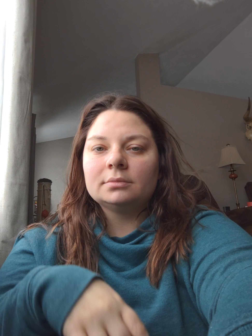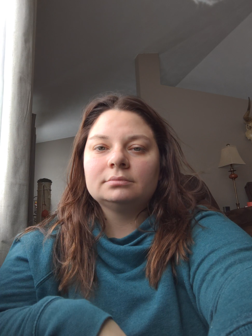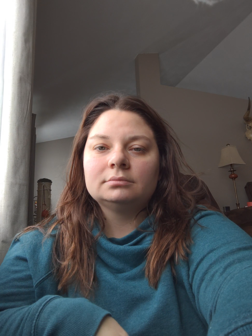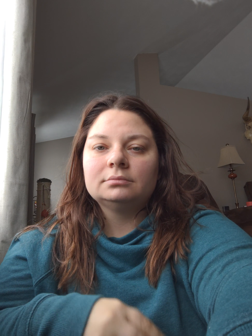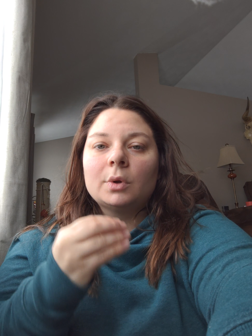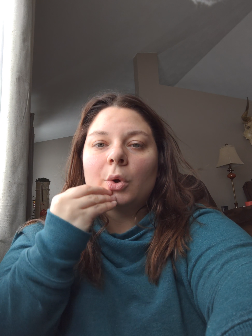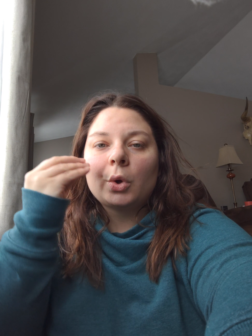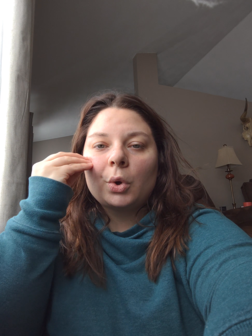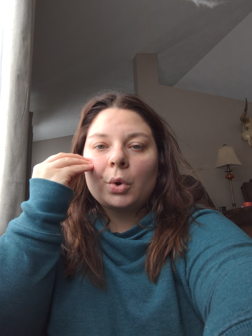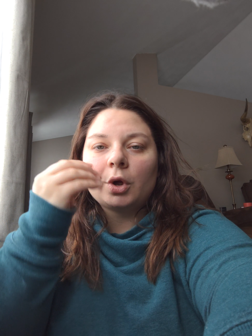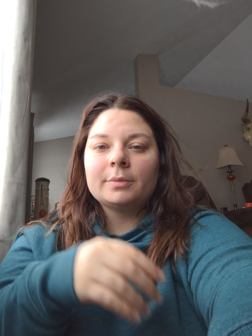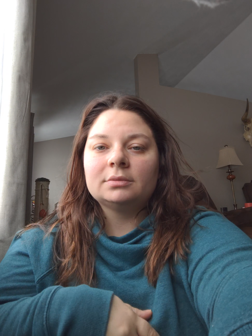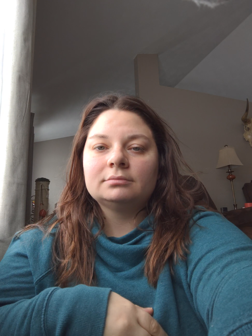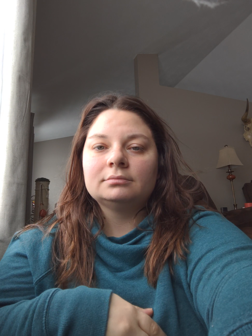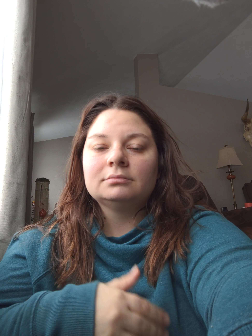home